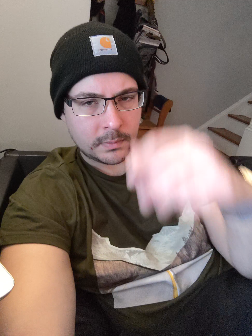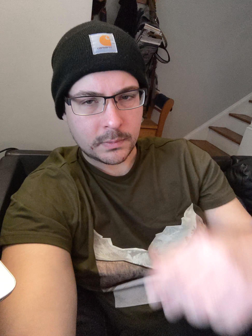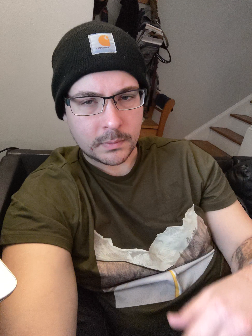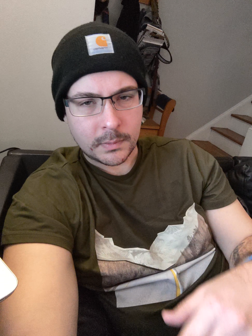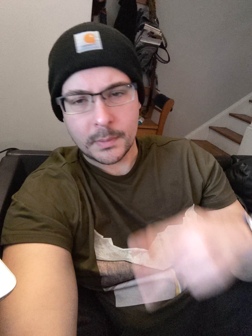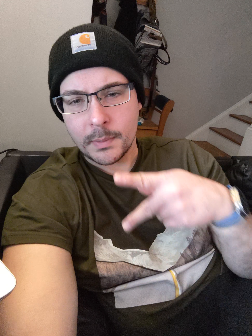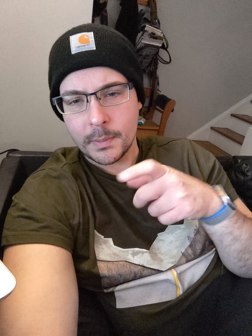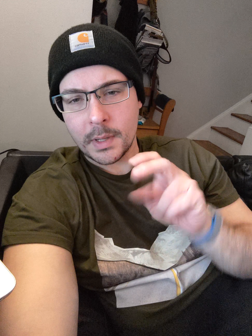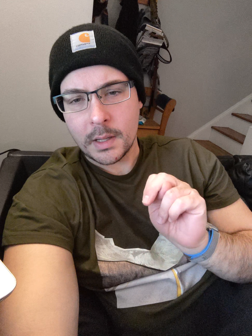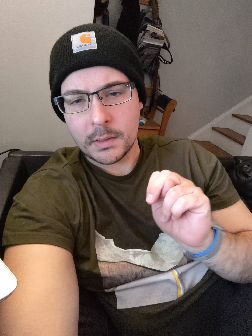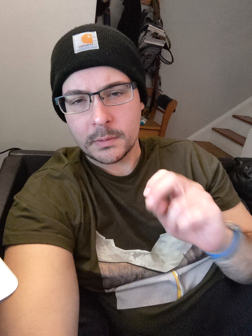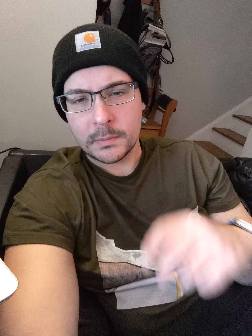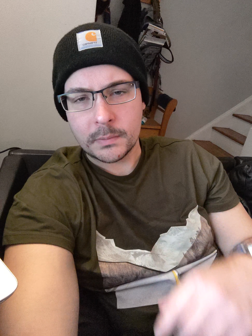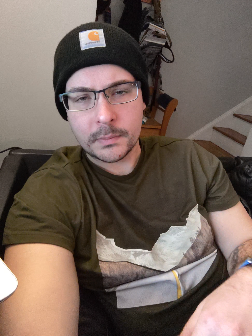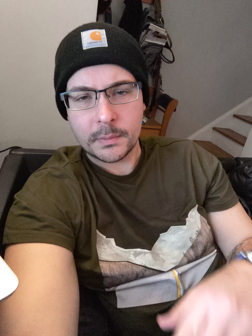pen